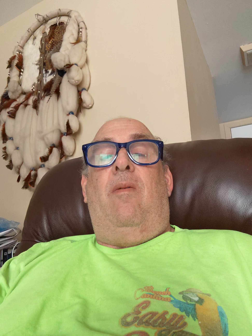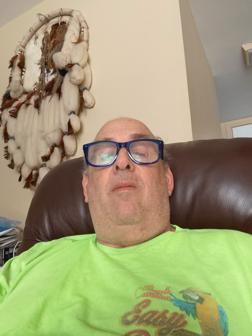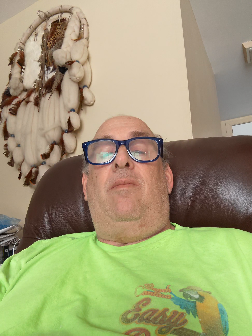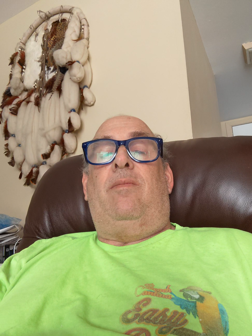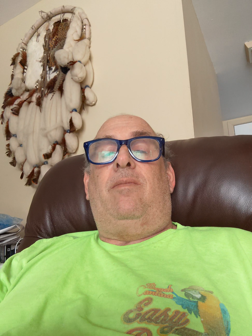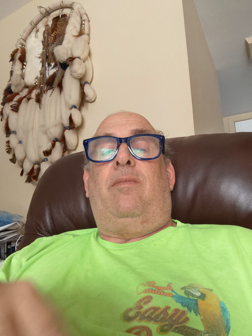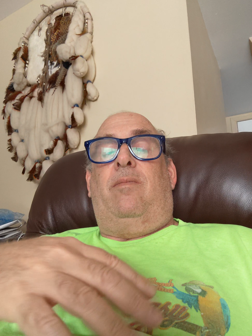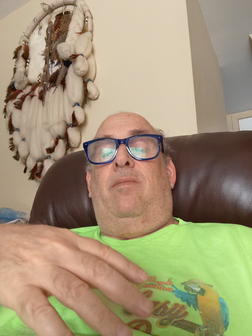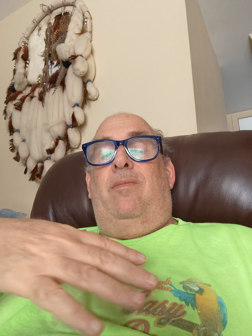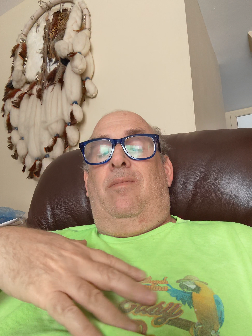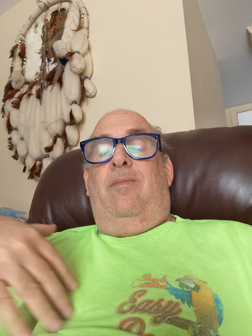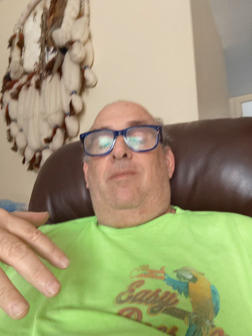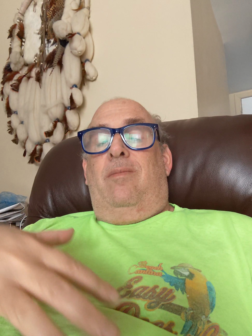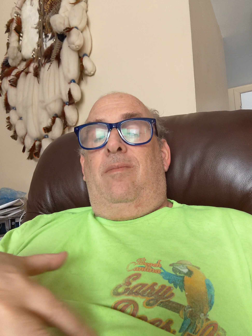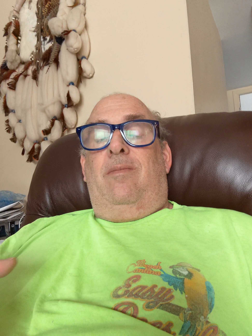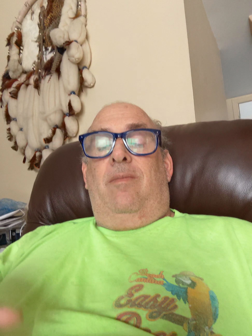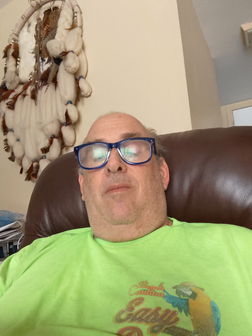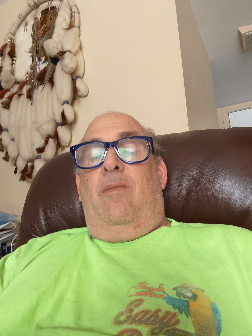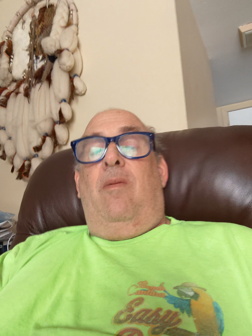zebra